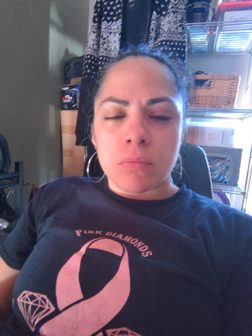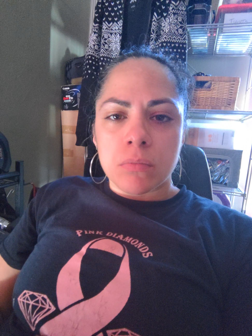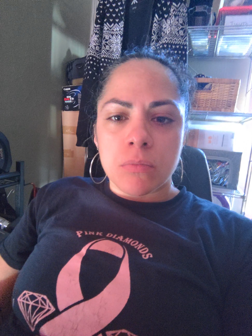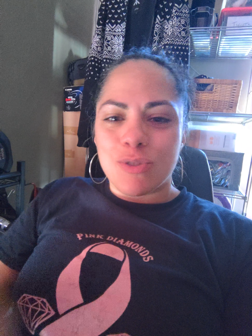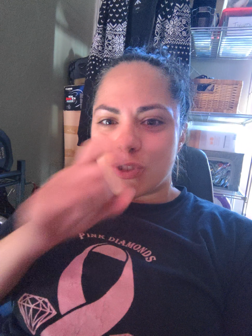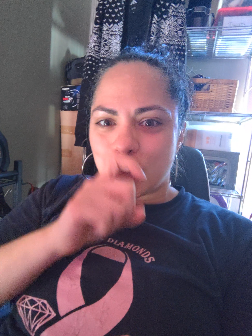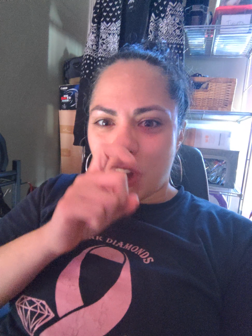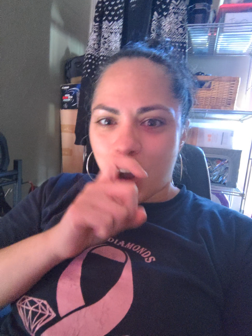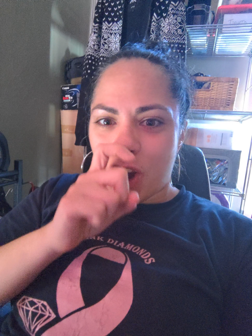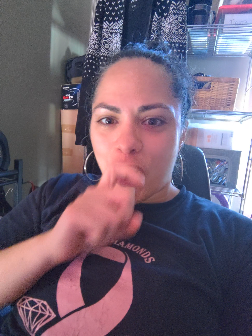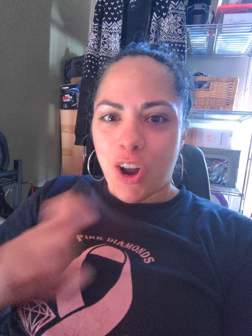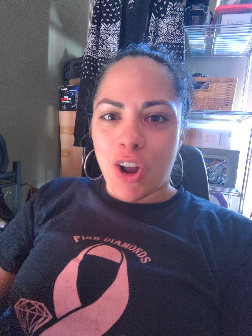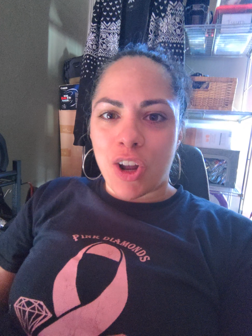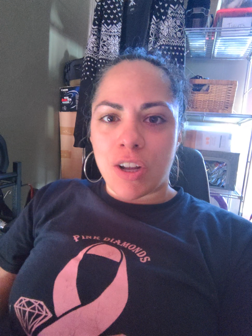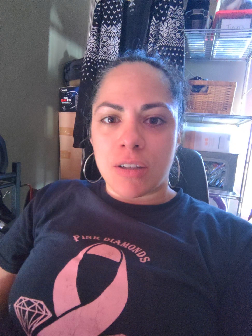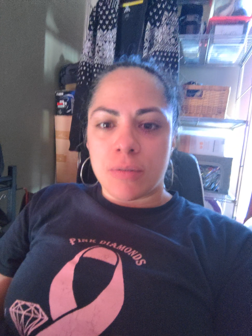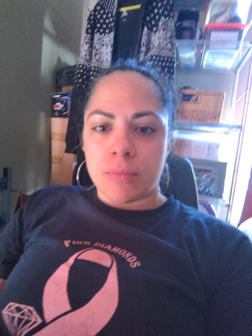doll